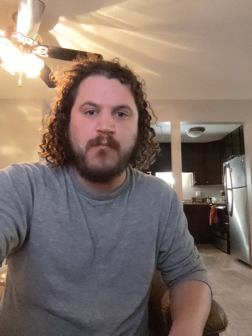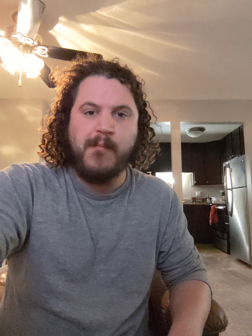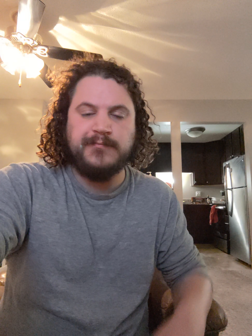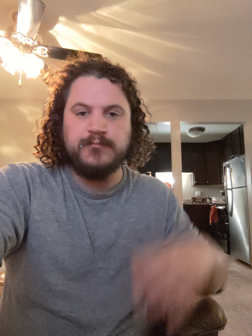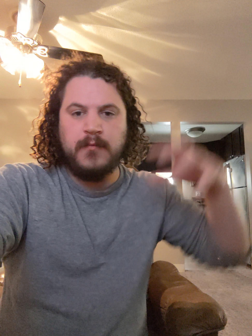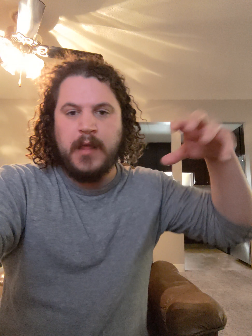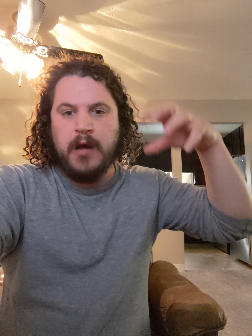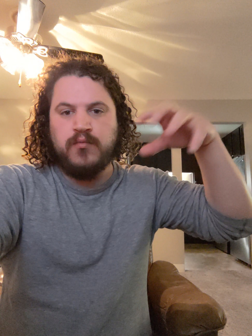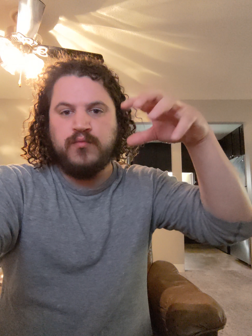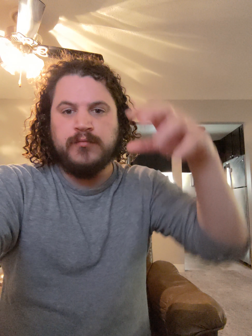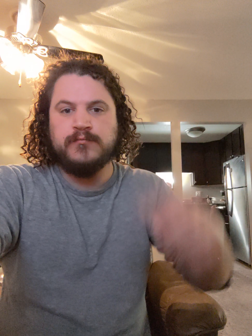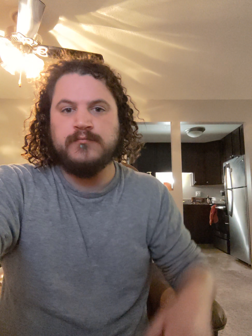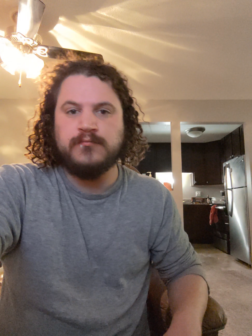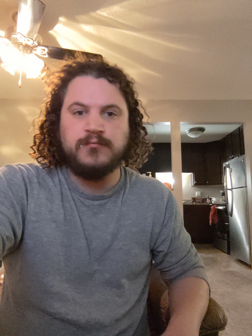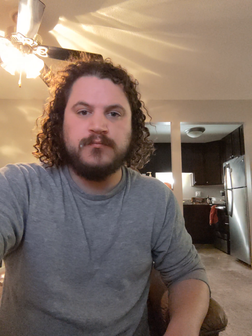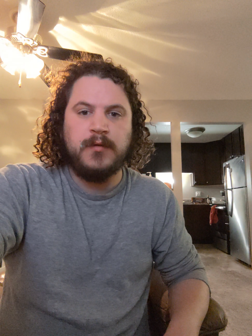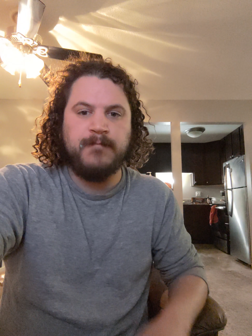cloud